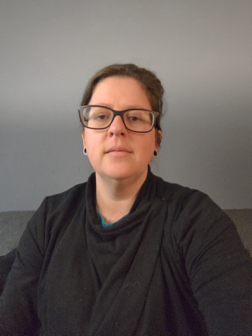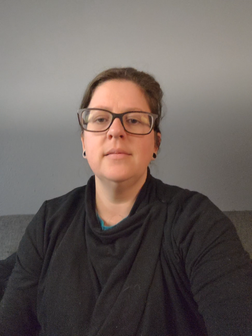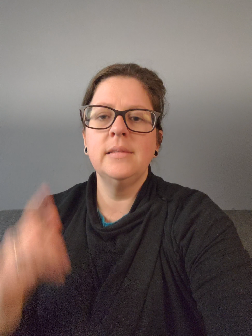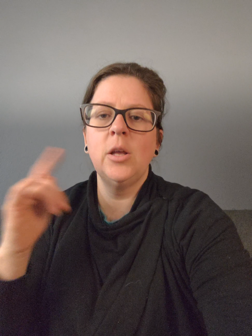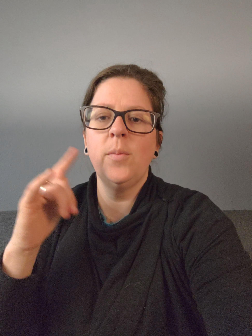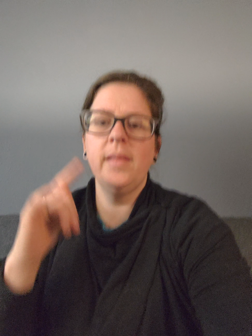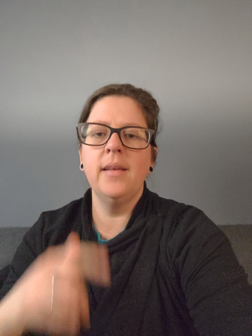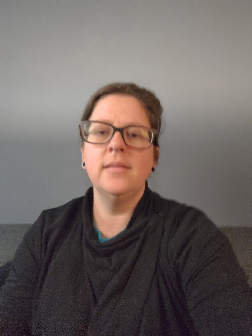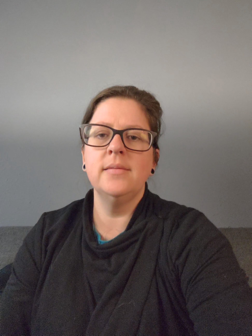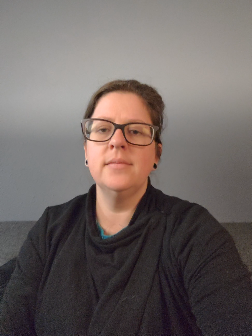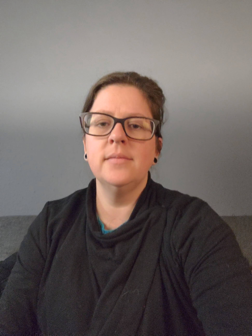airplane